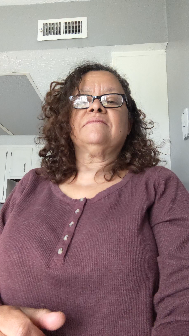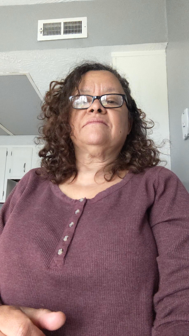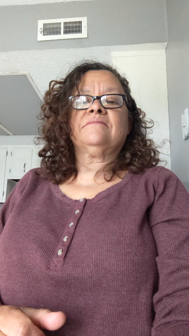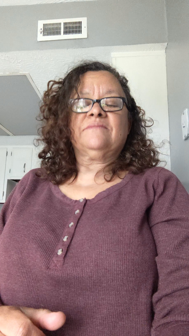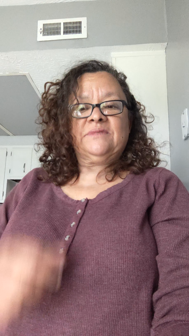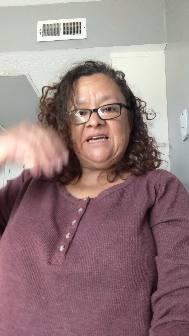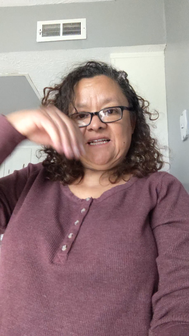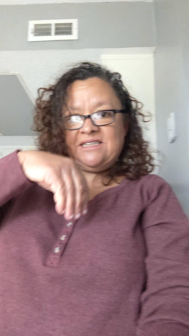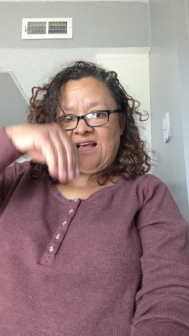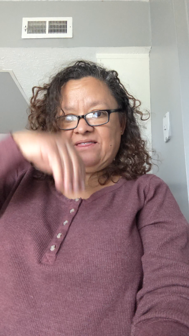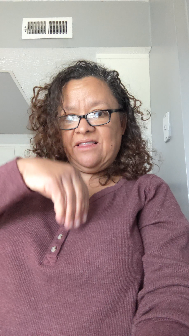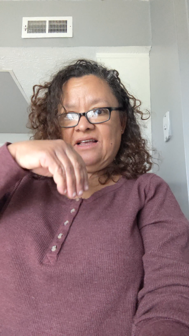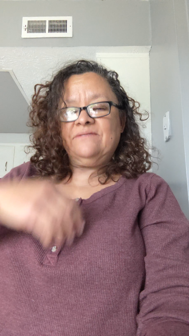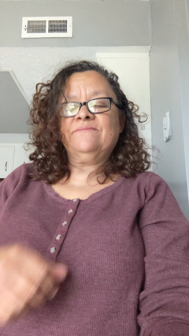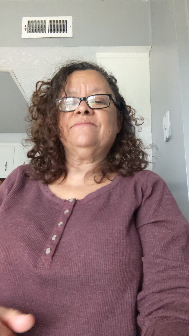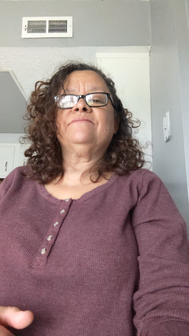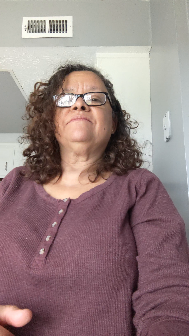inside